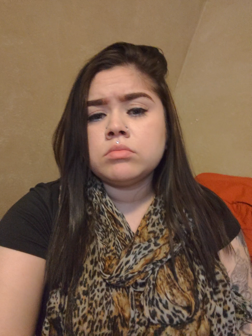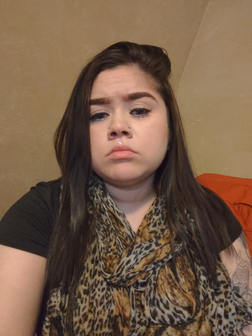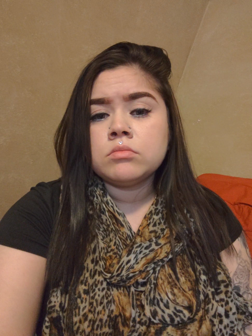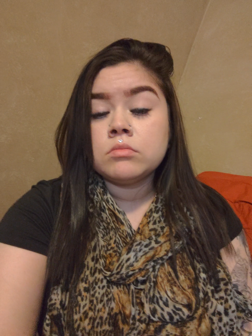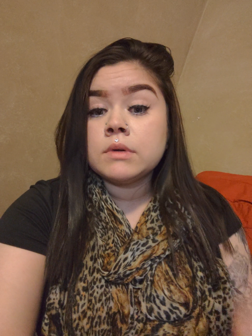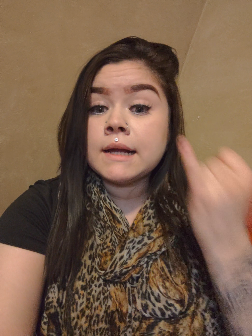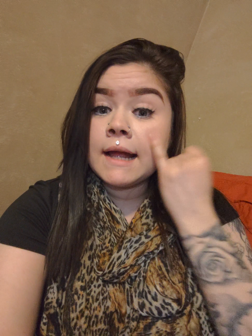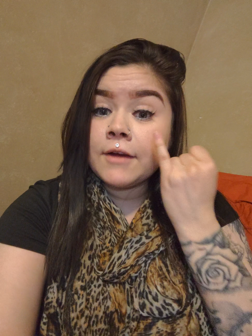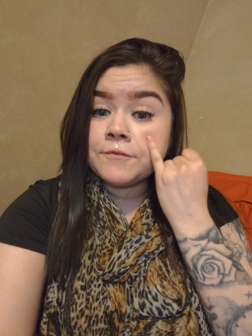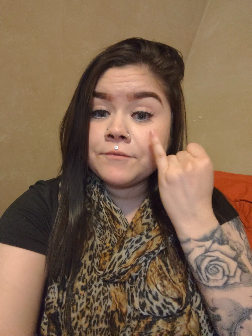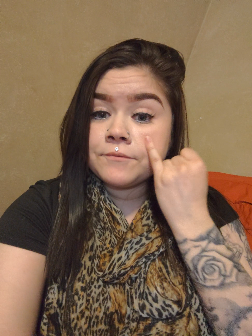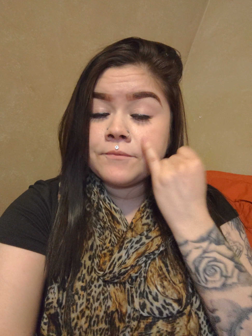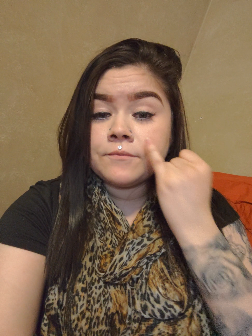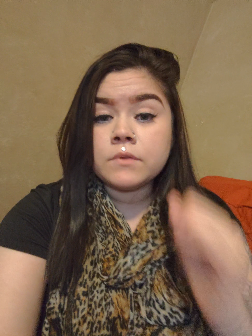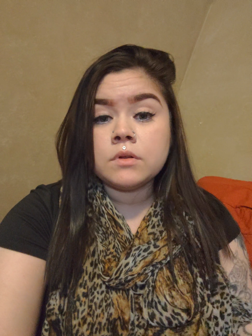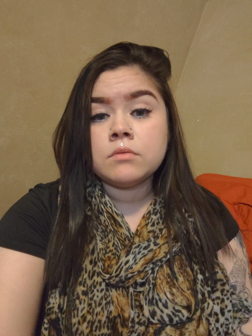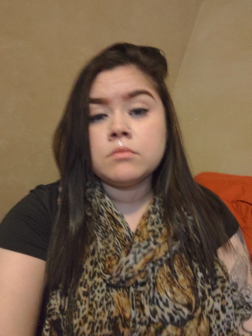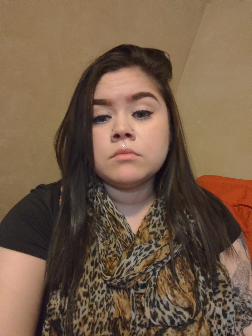if